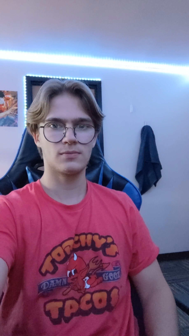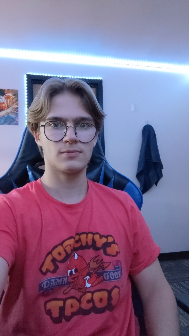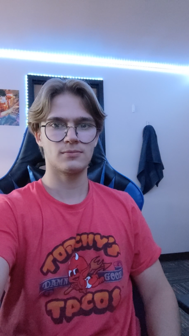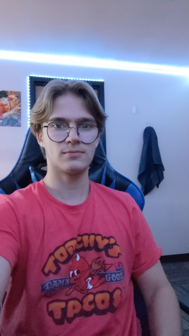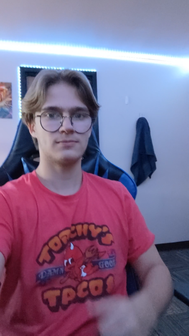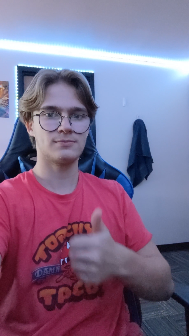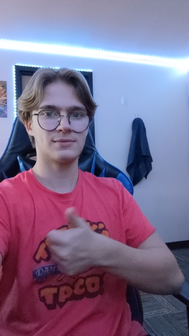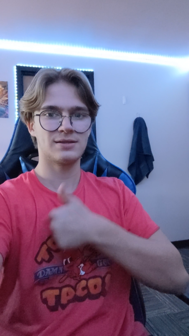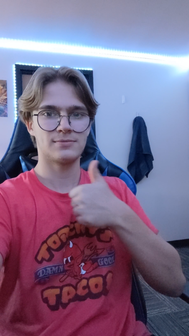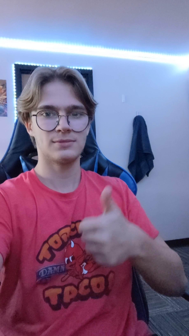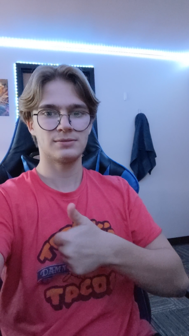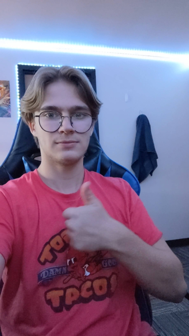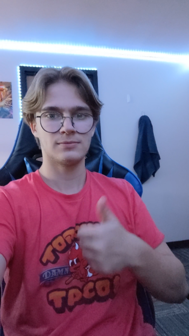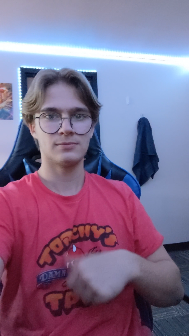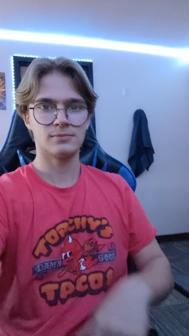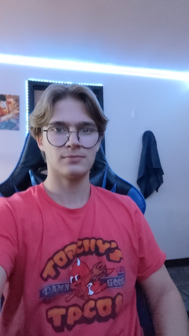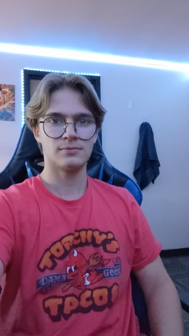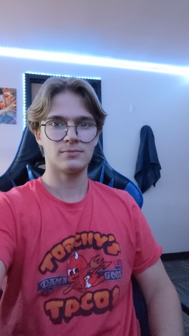basement